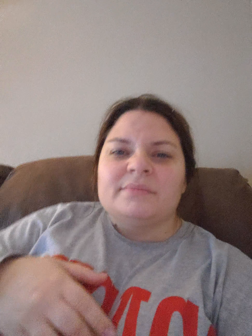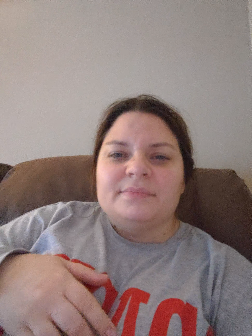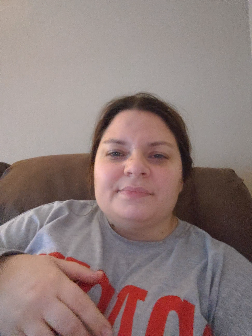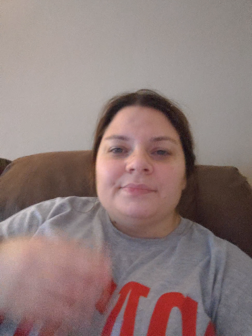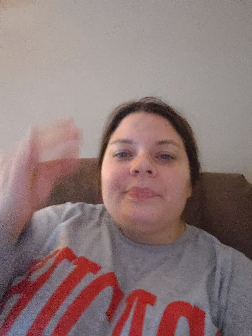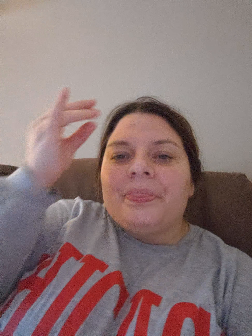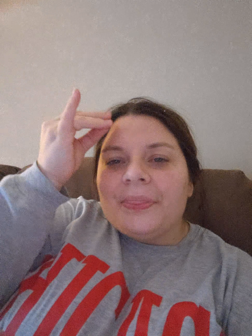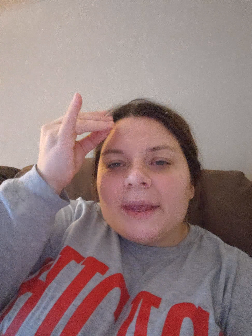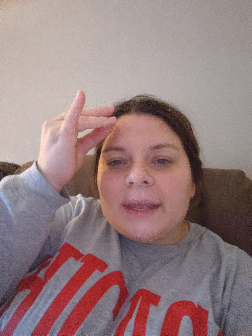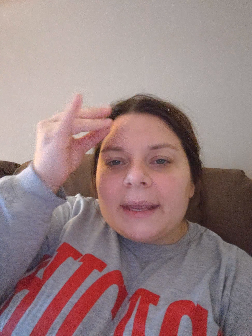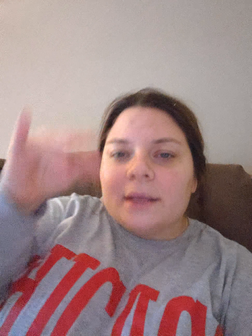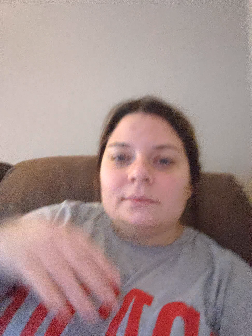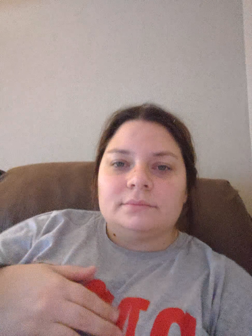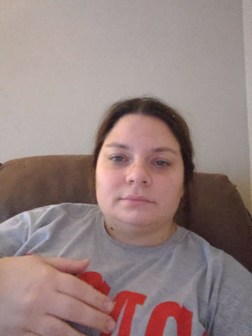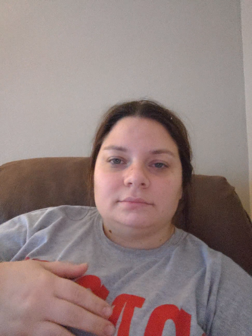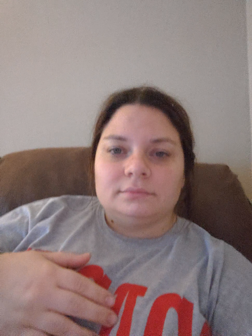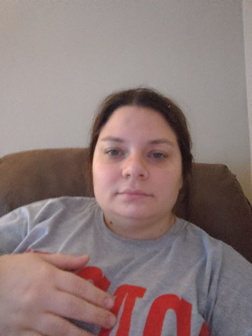think